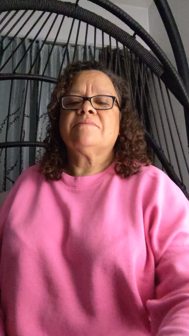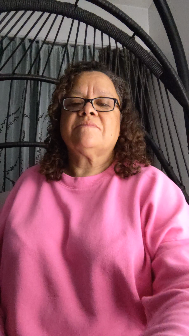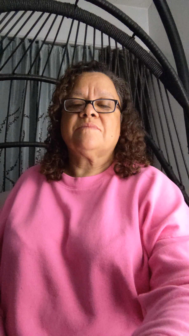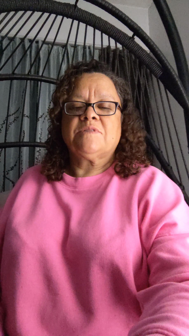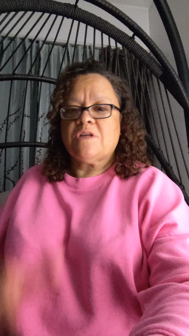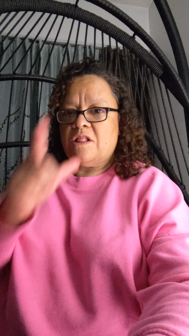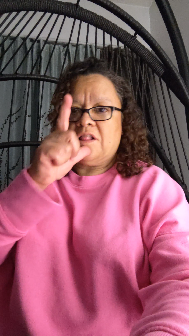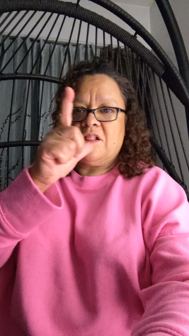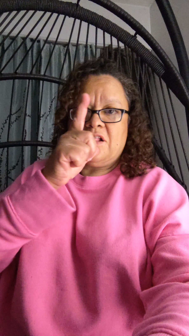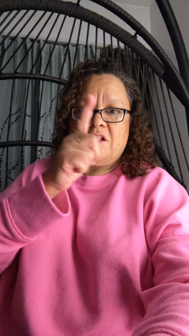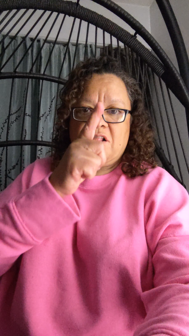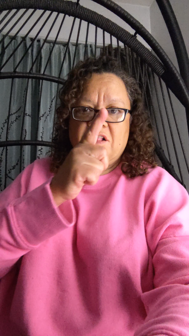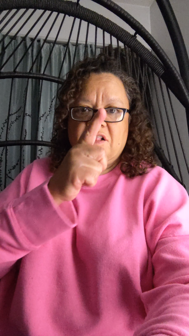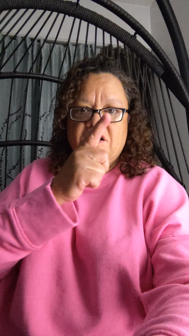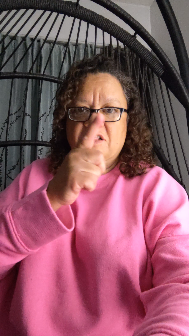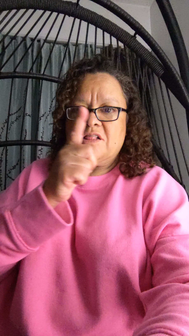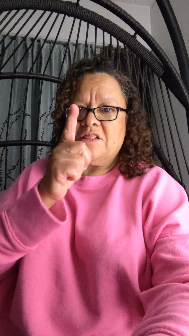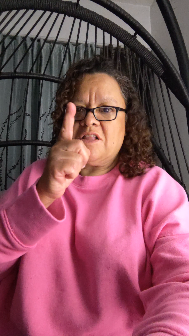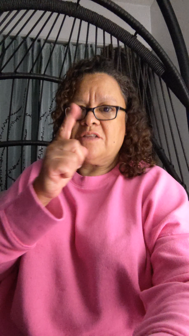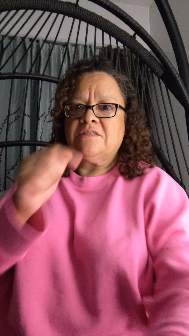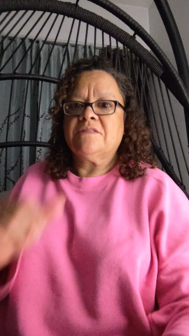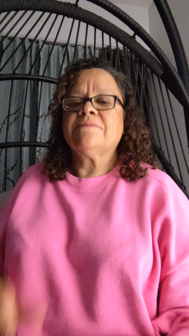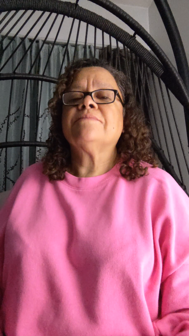lunch